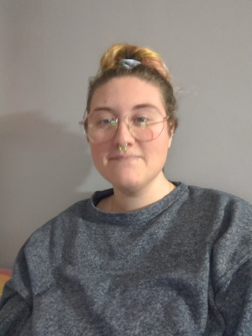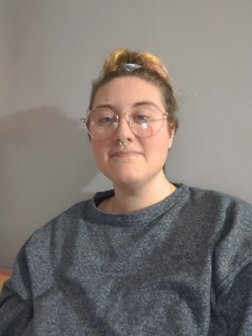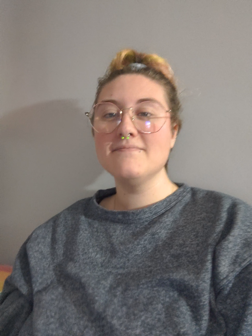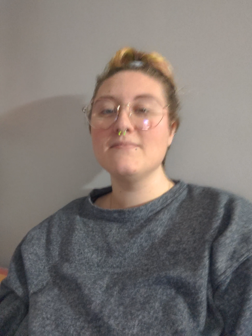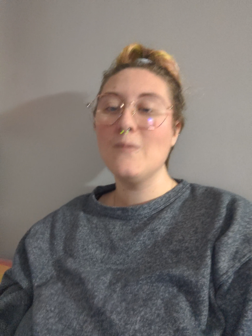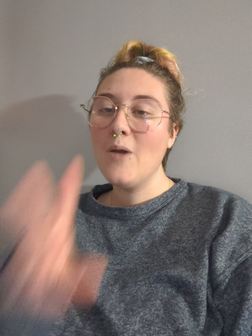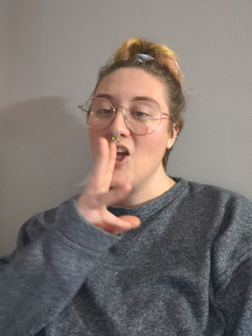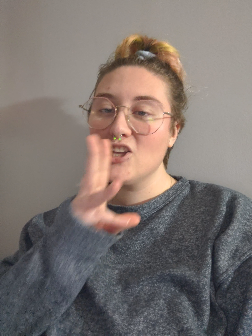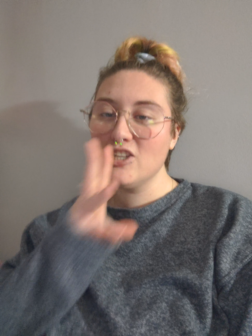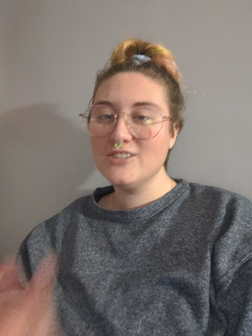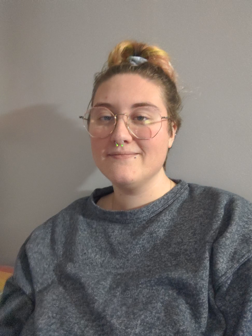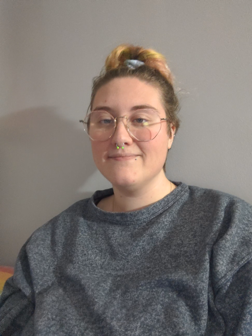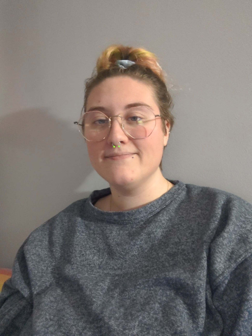water